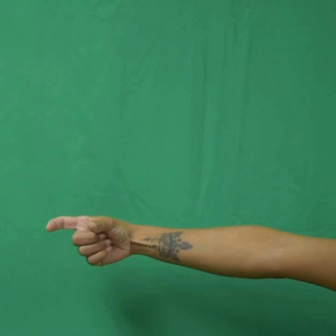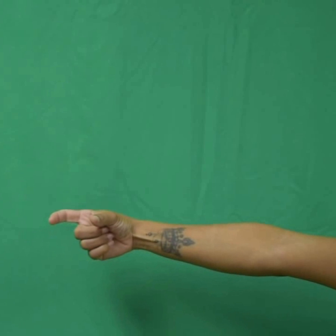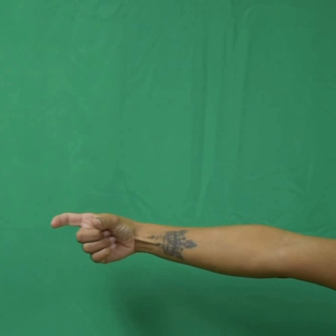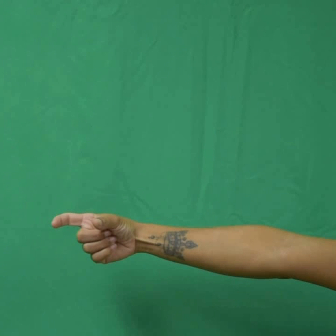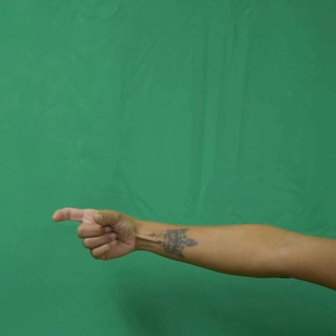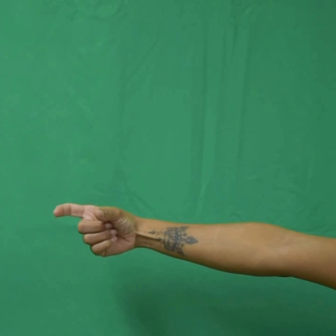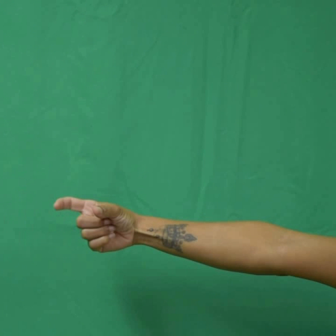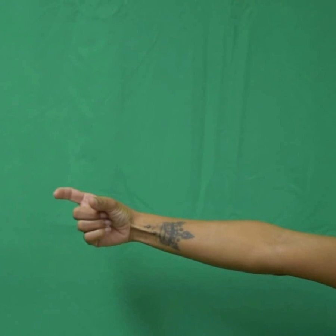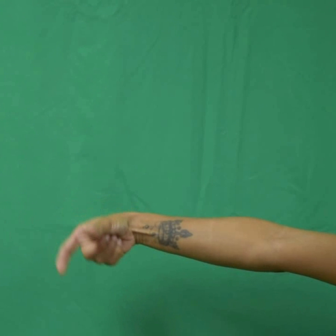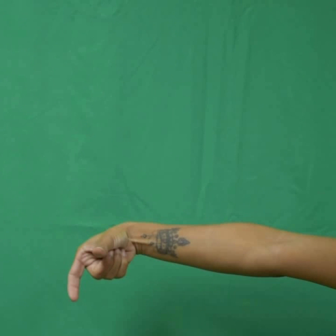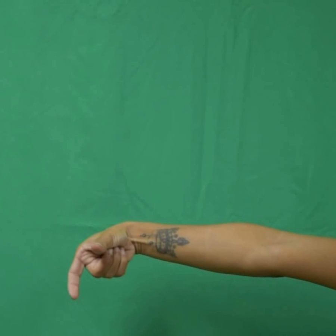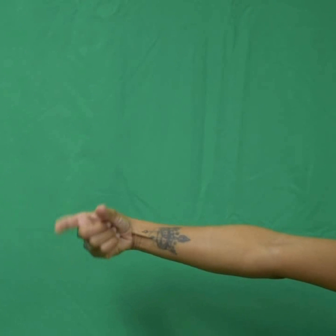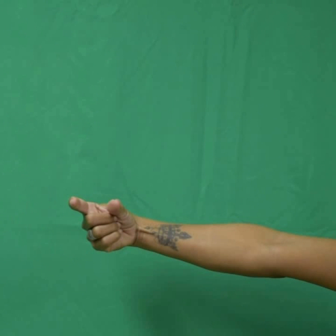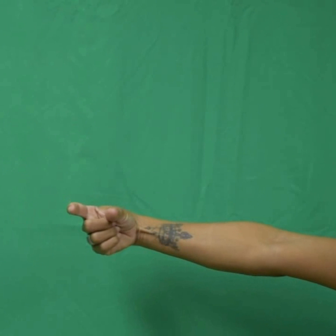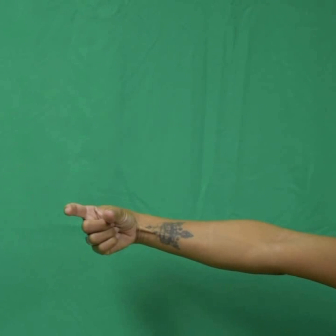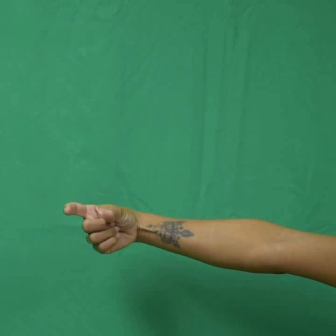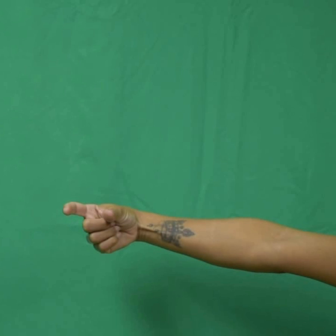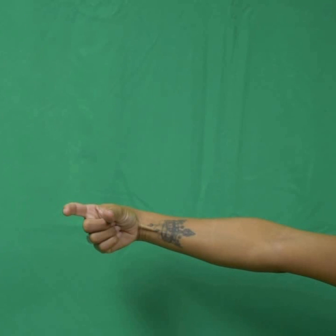Q